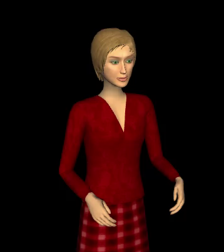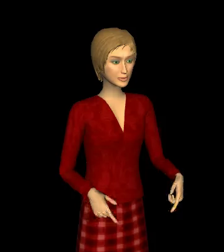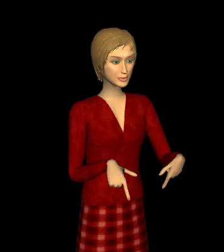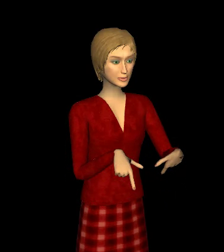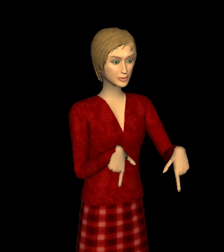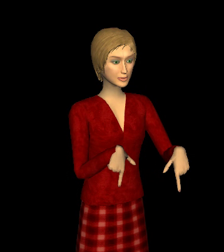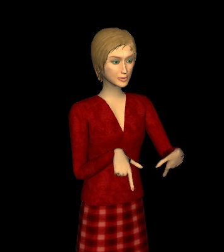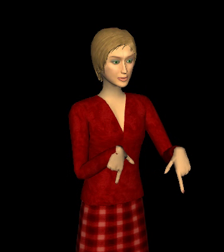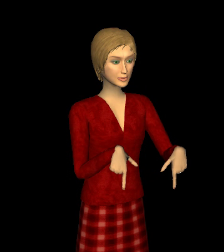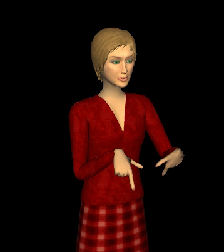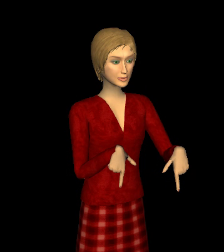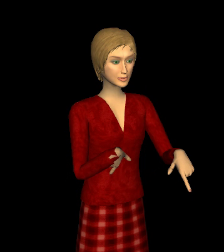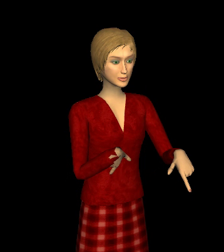سيرا على الأقدام